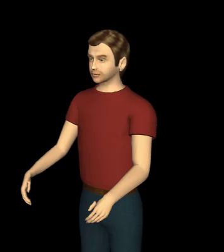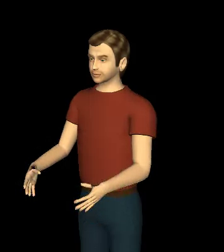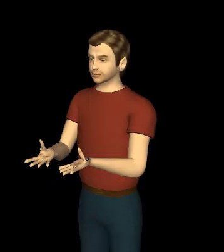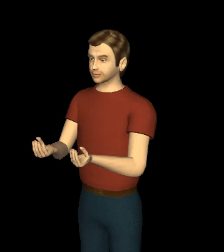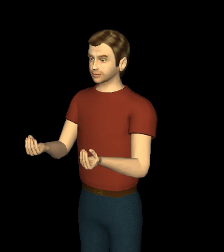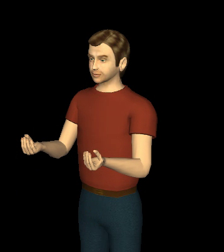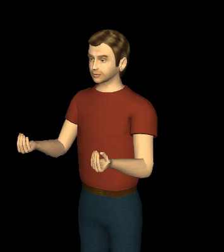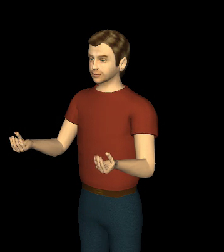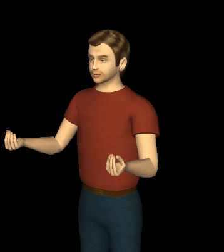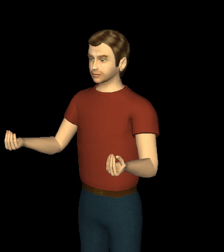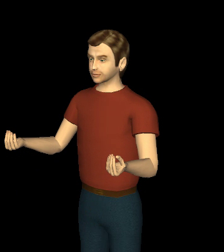كثيرا